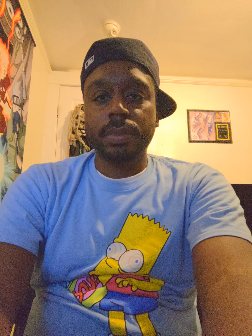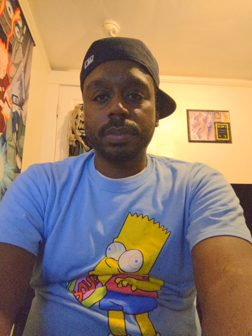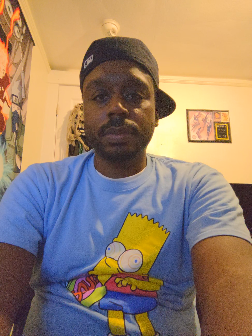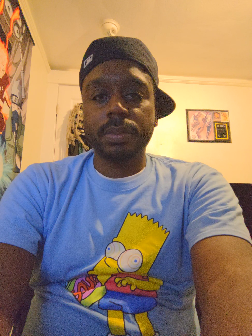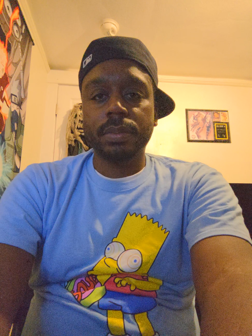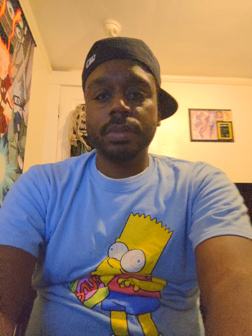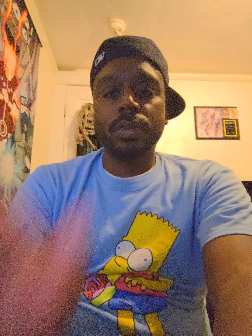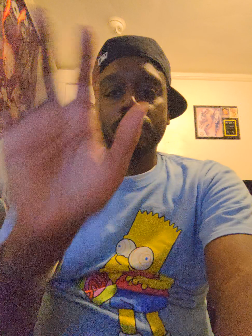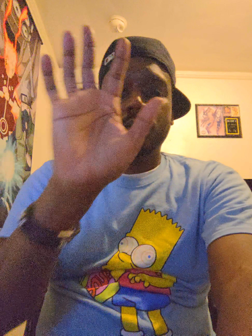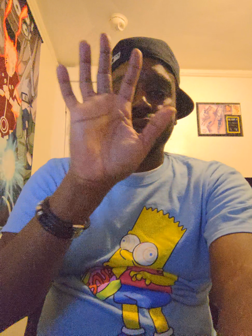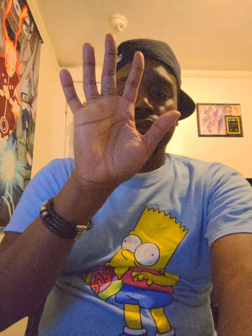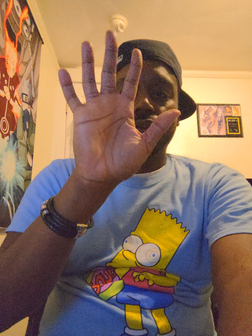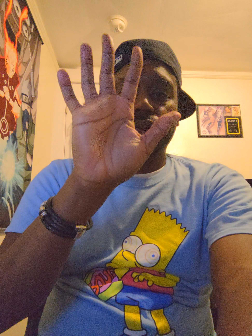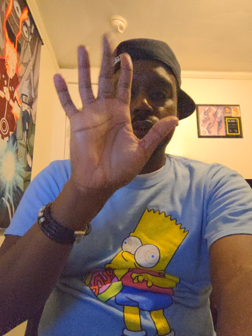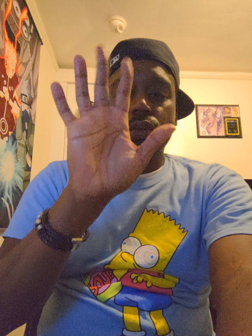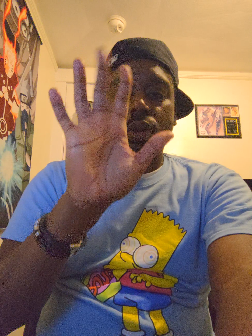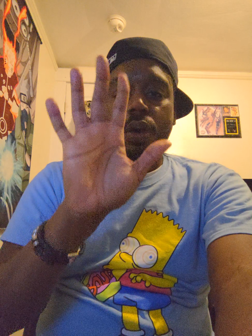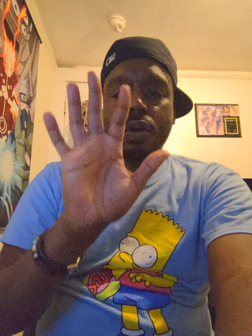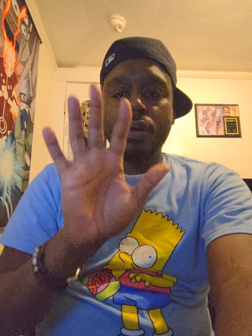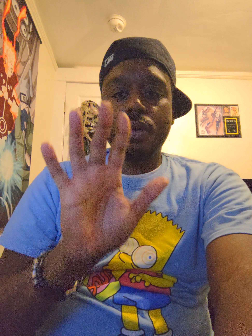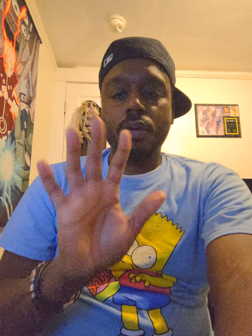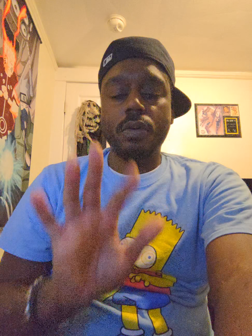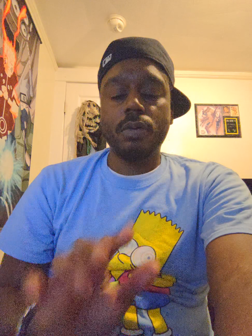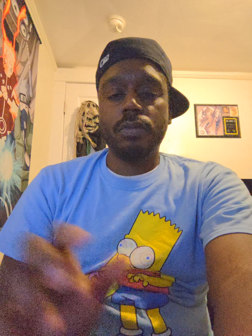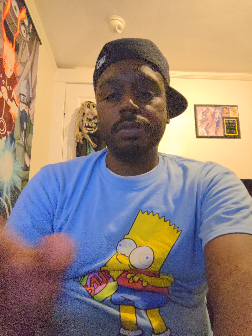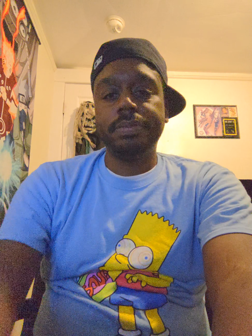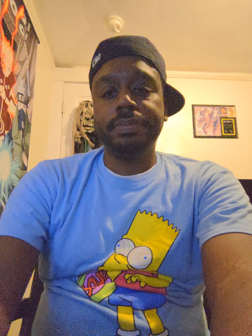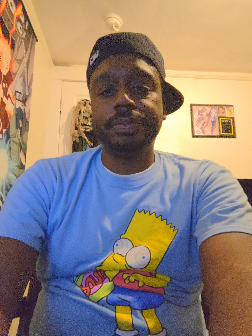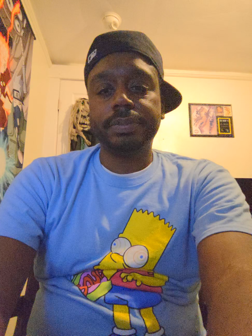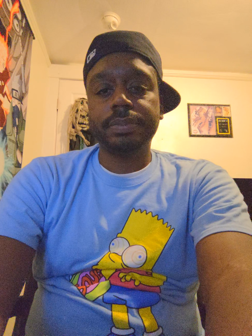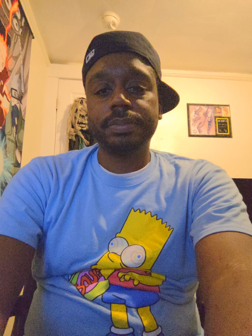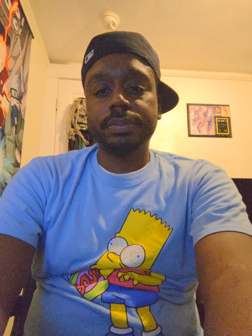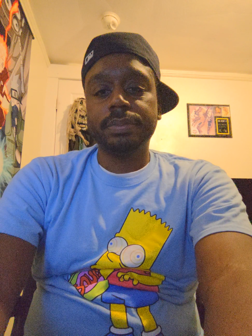snow